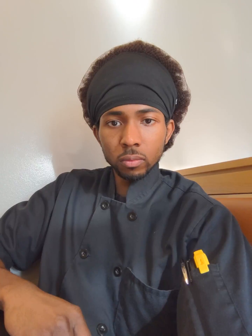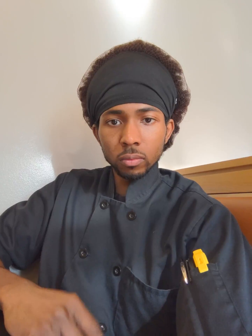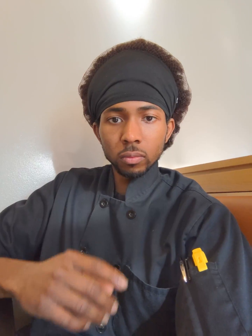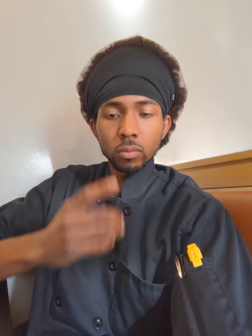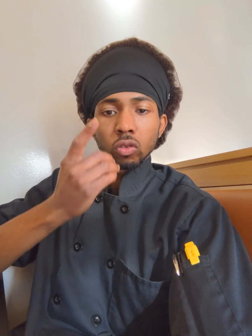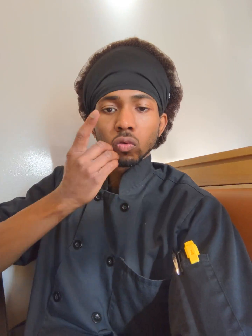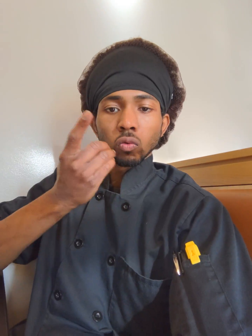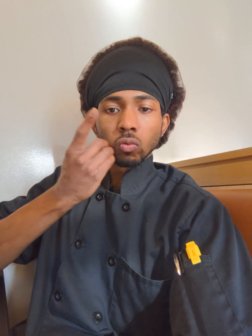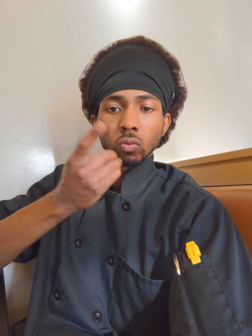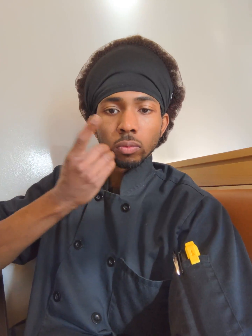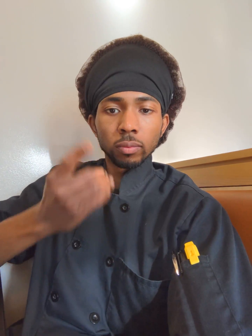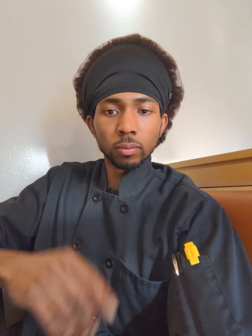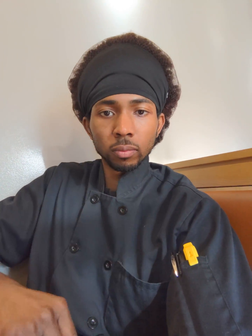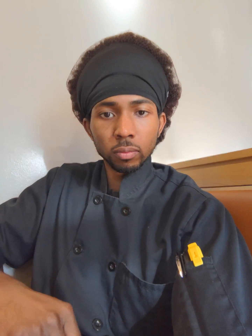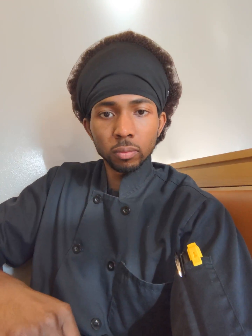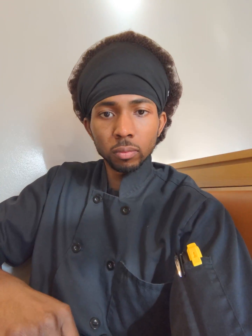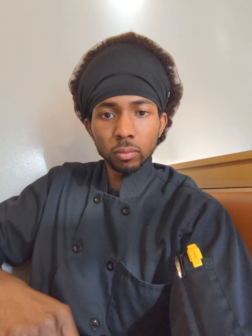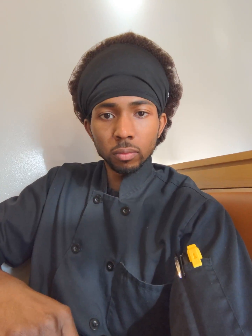dinner